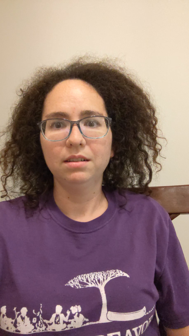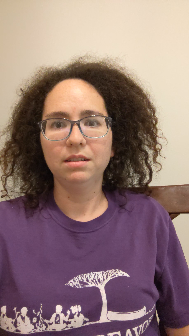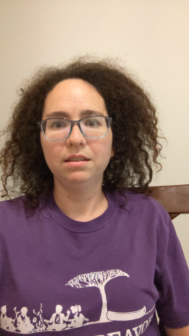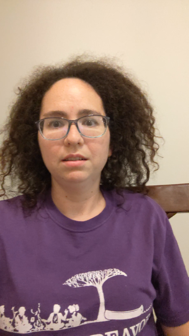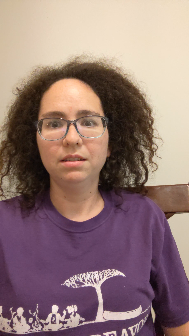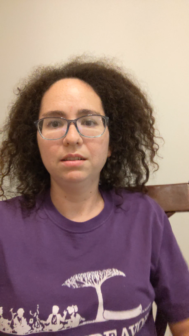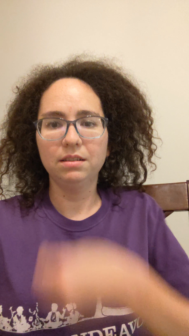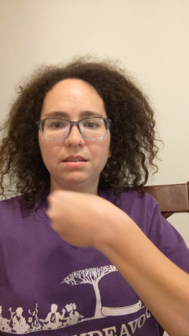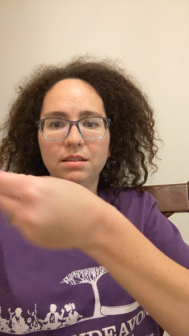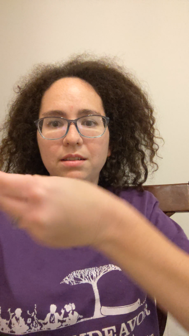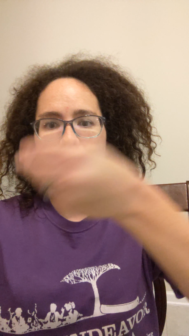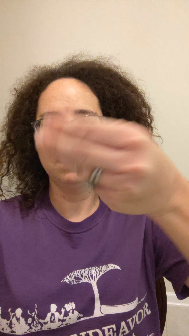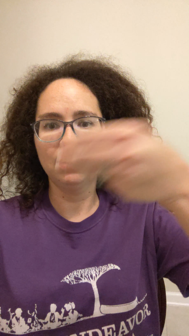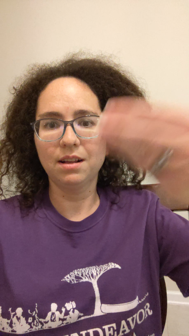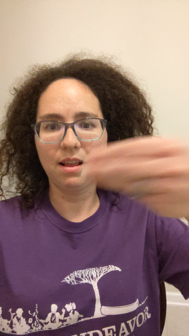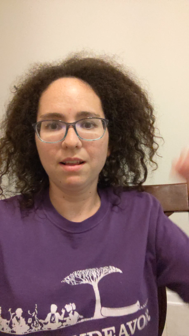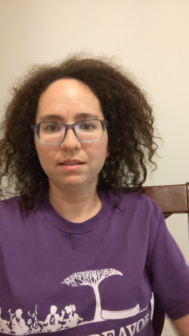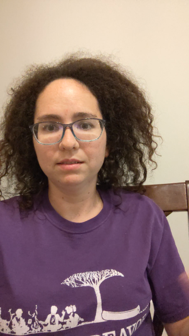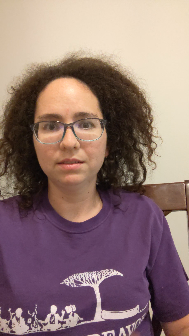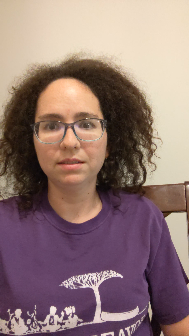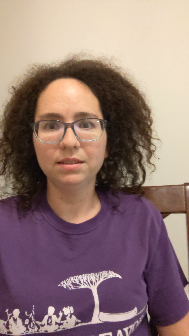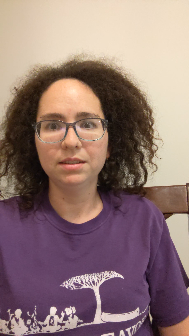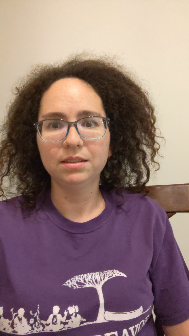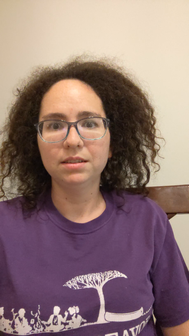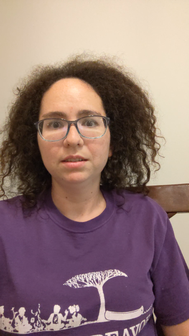shopping